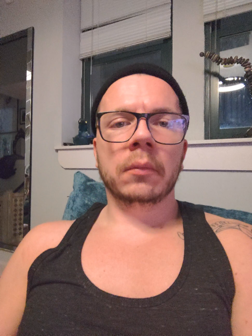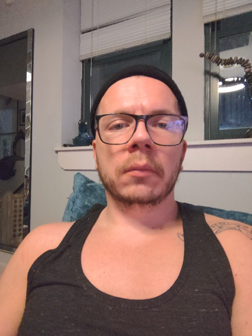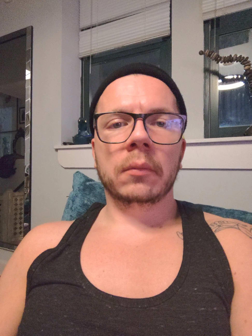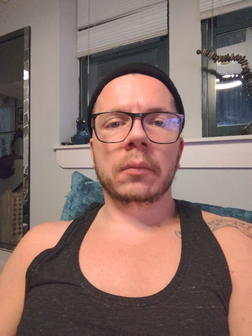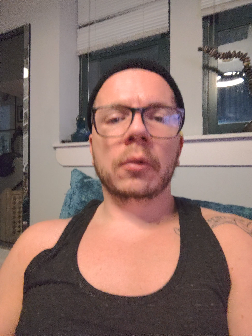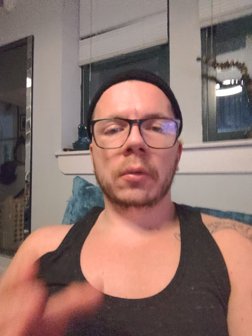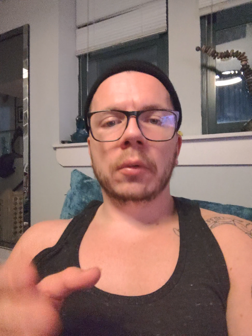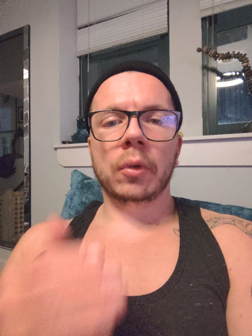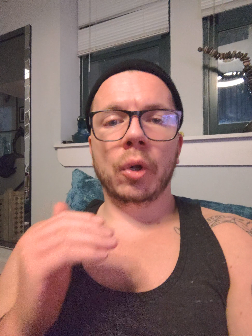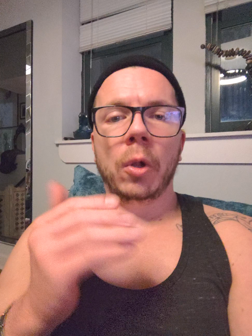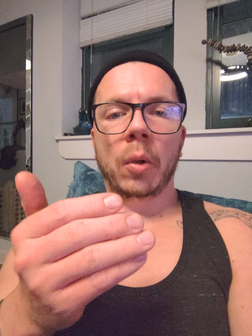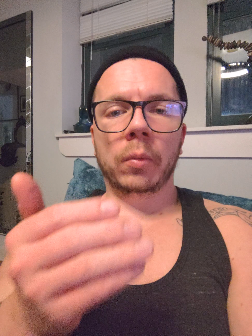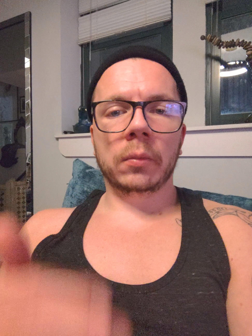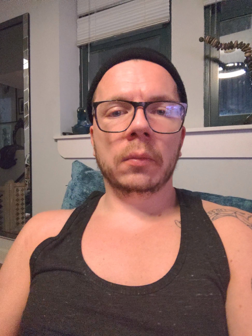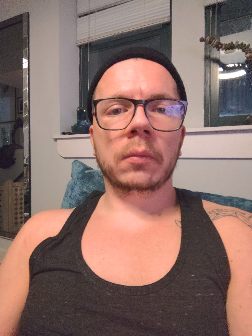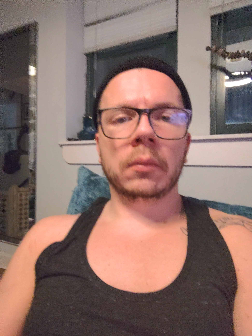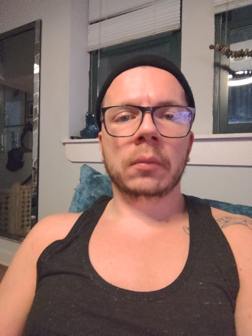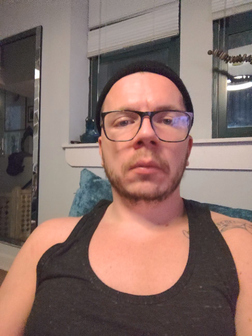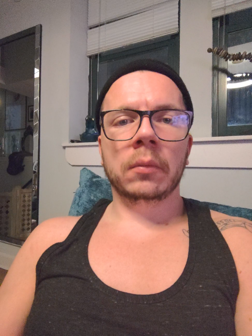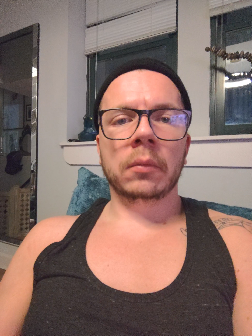close